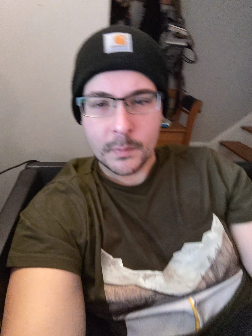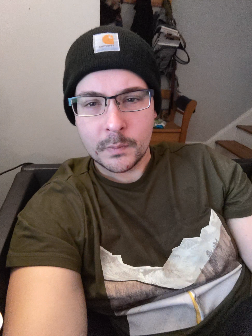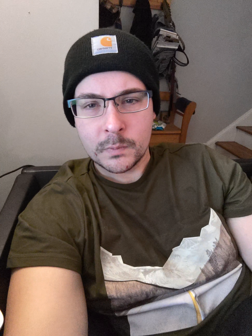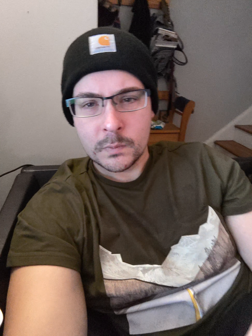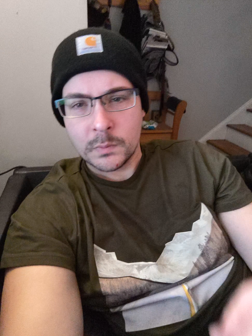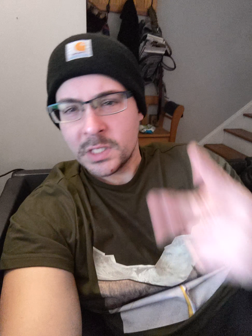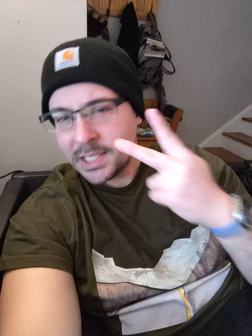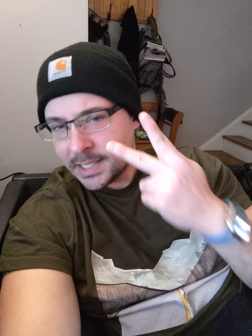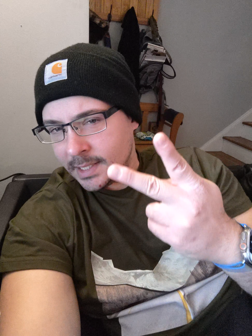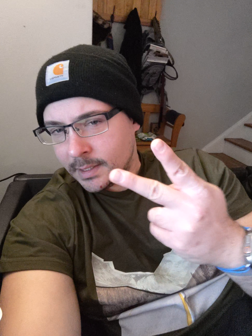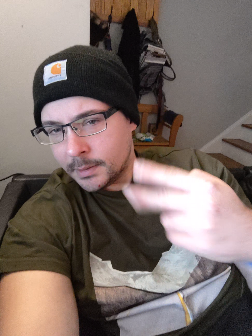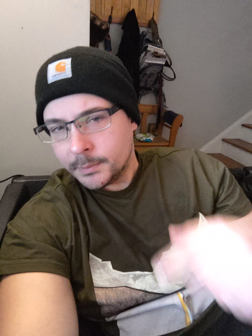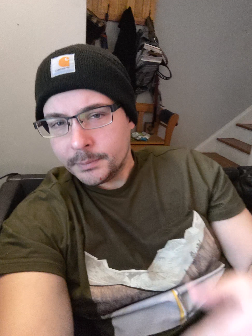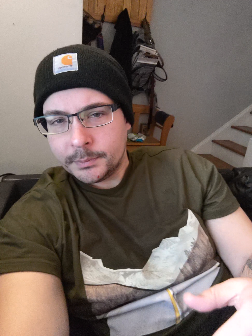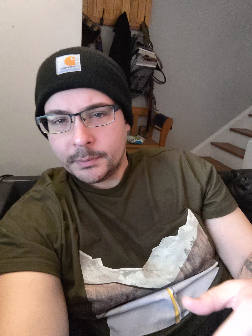see